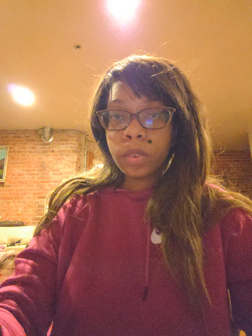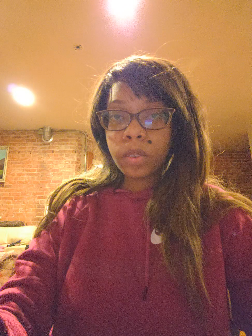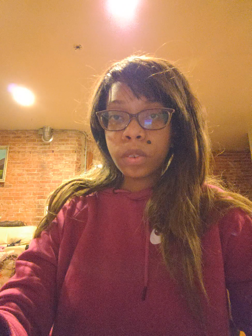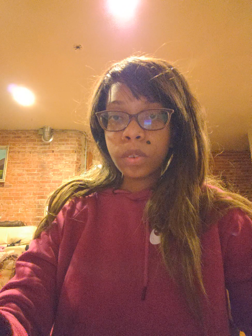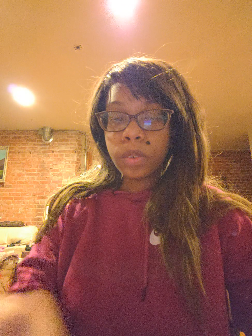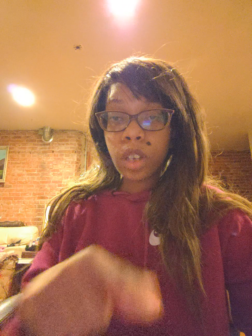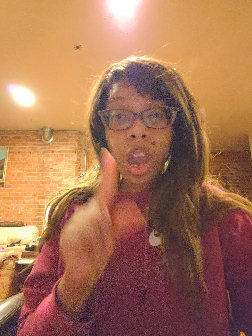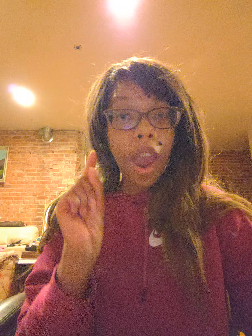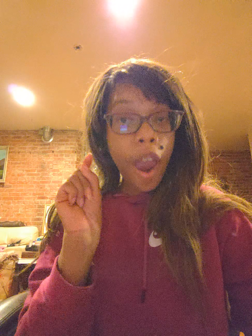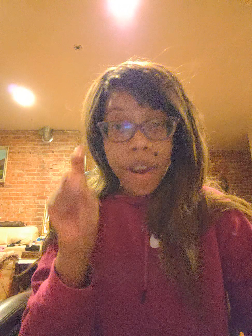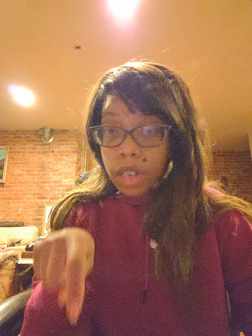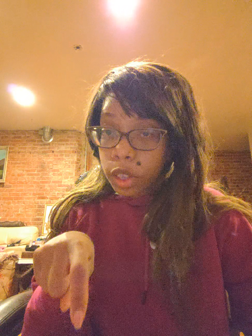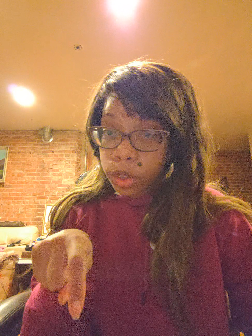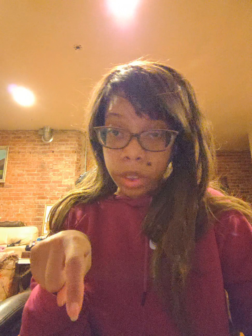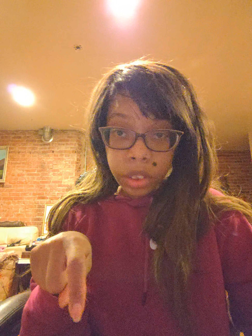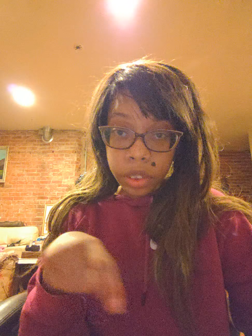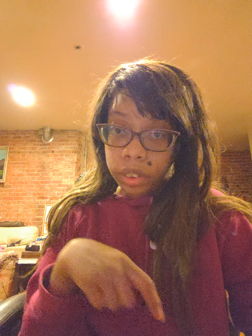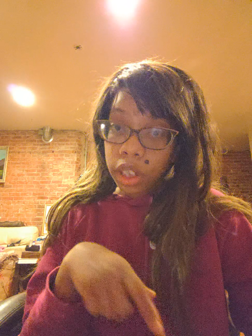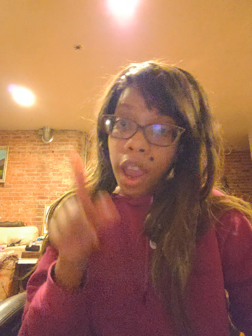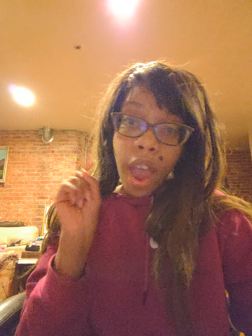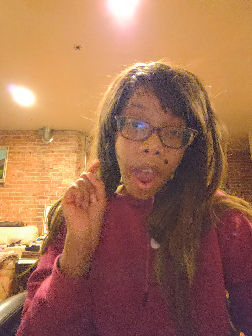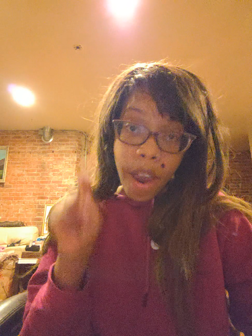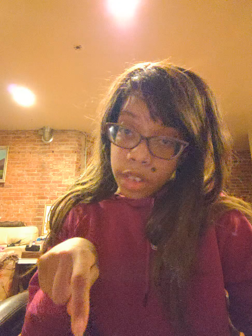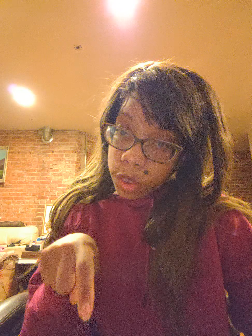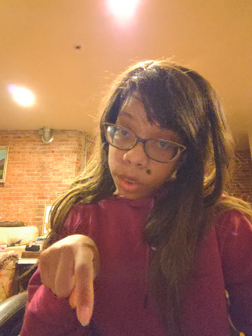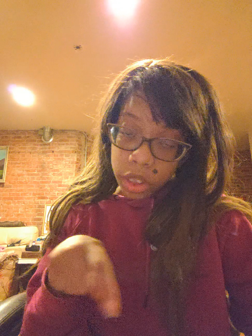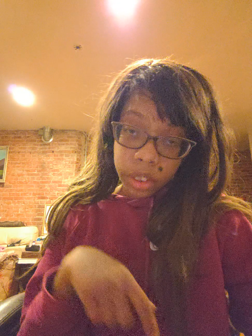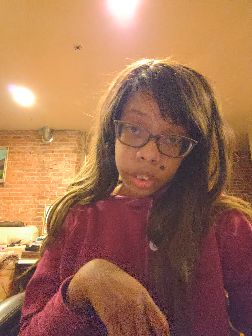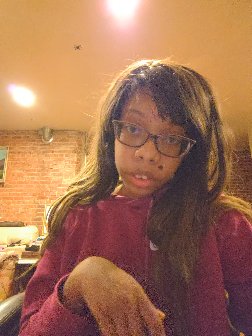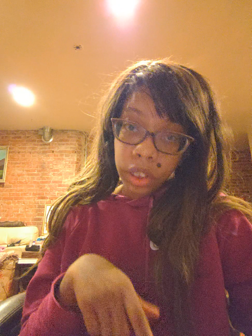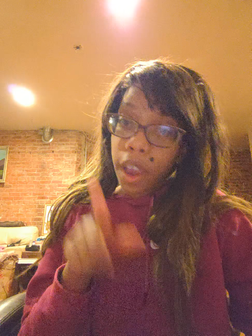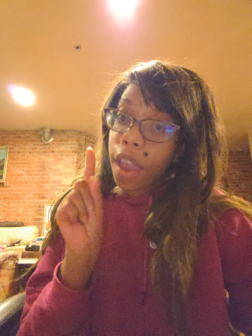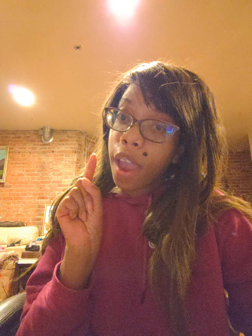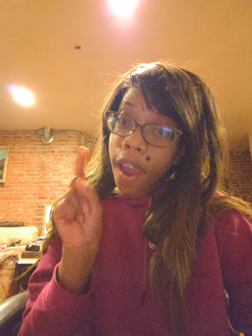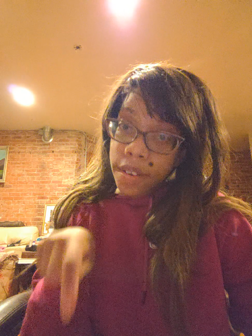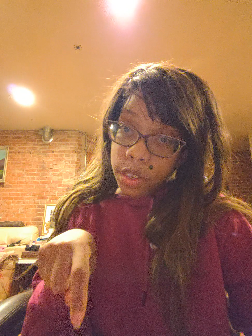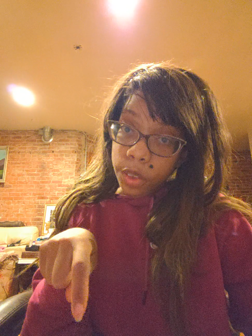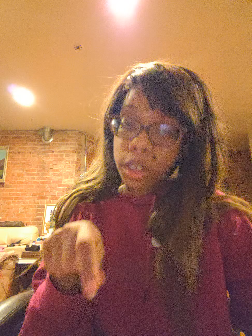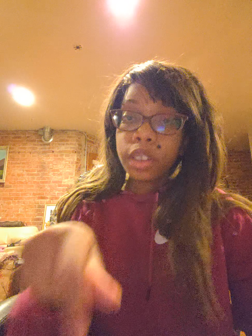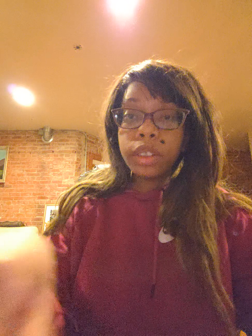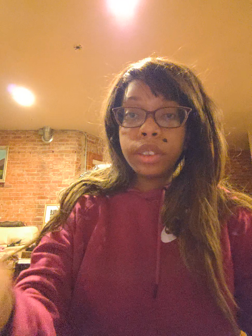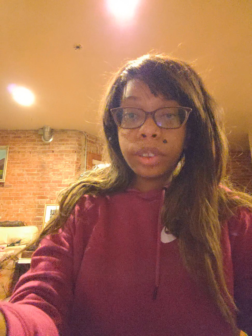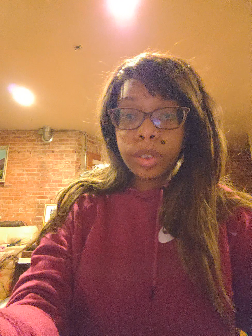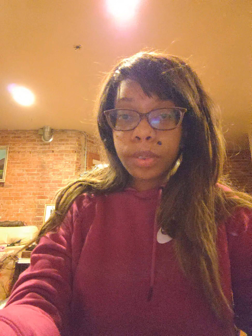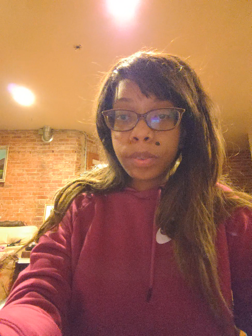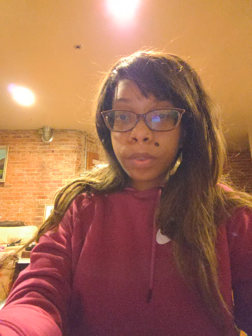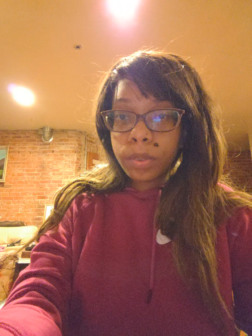have to